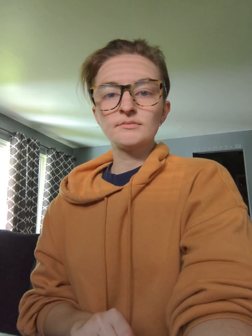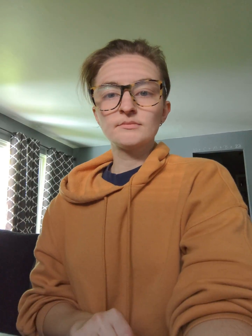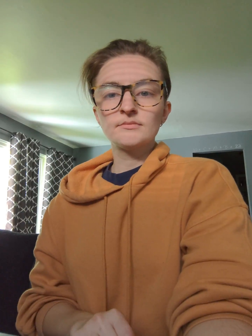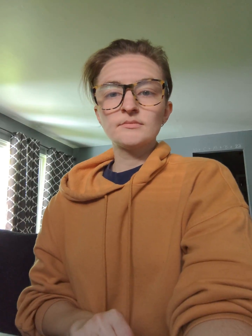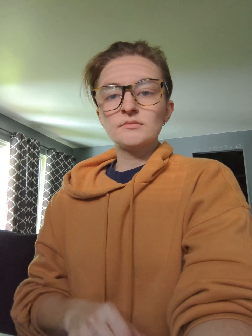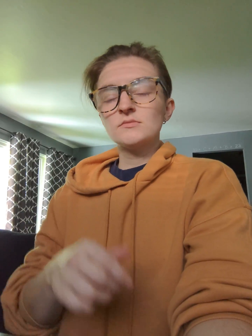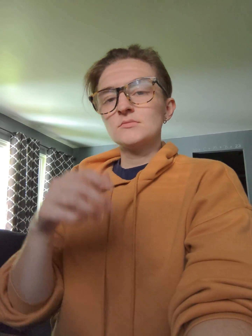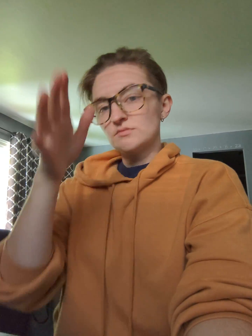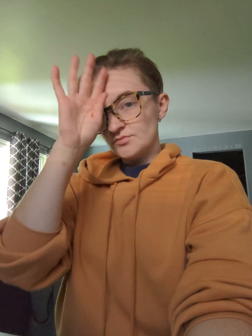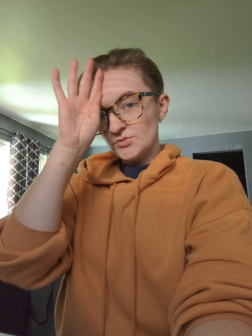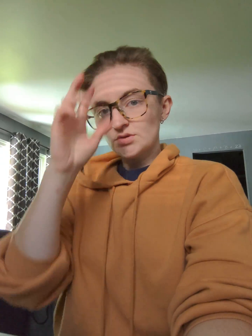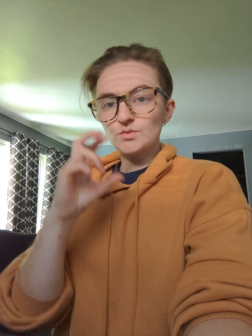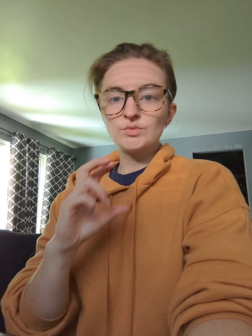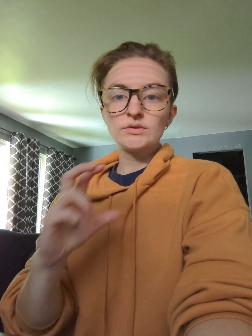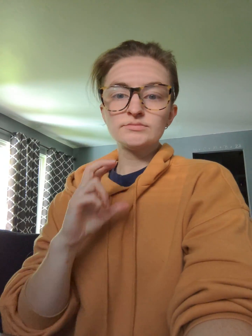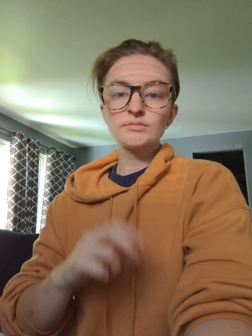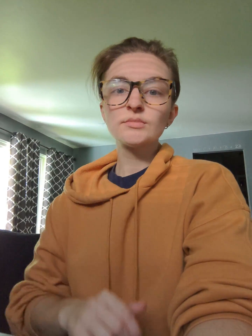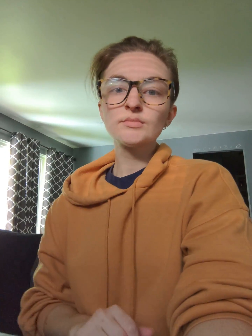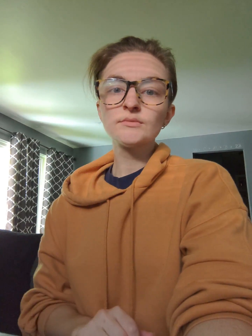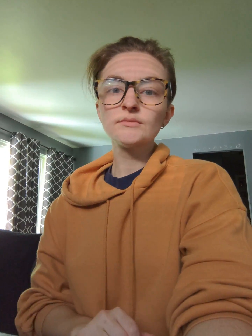fire truck